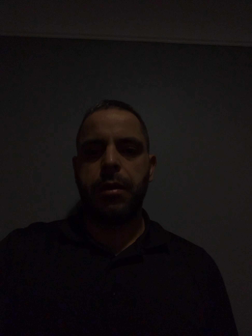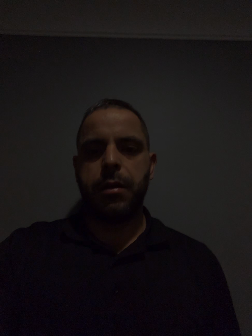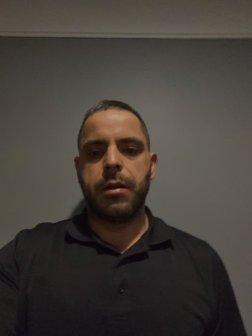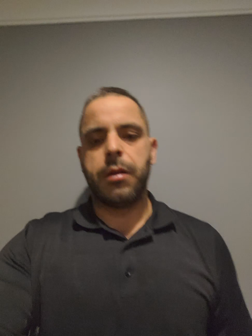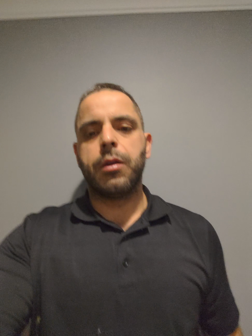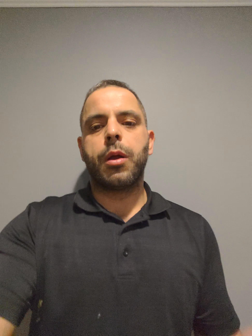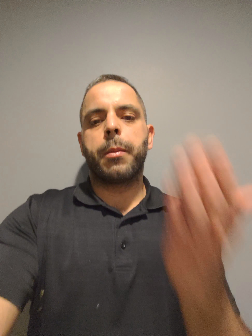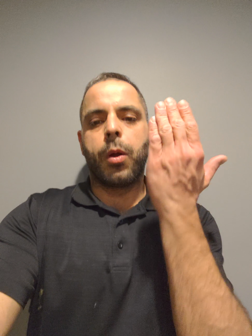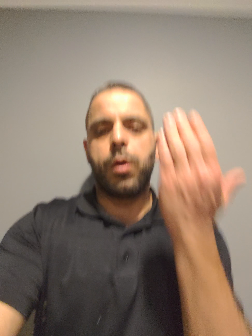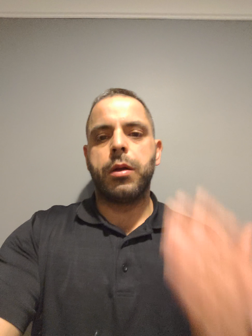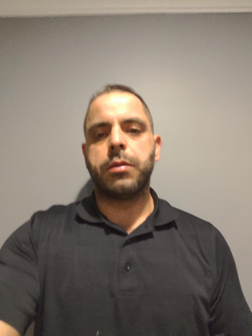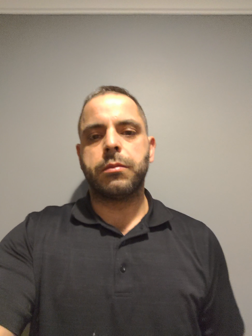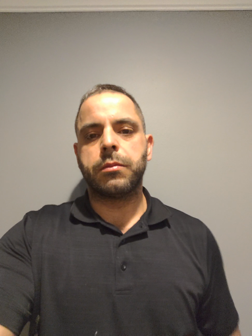morning